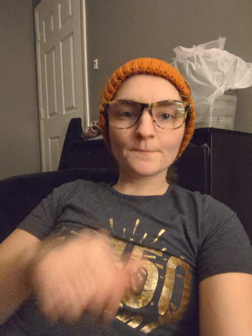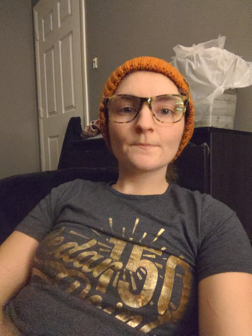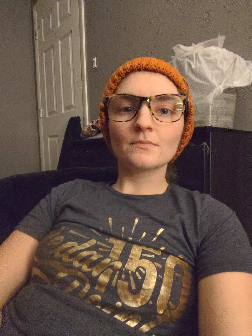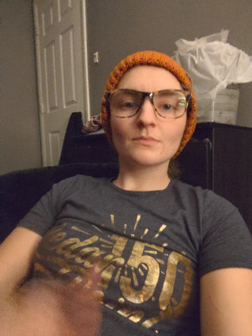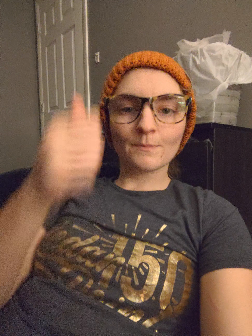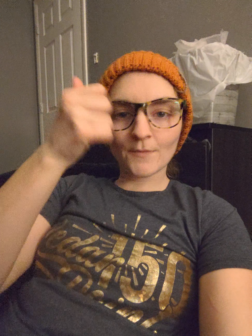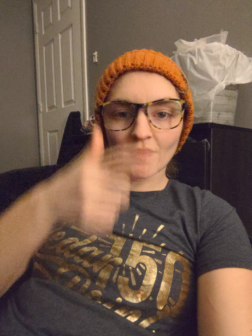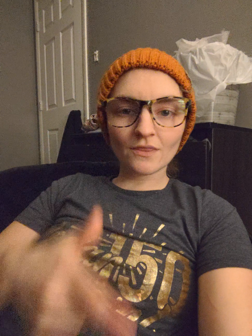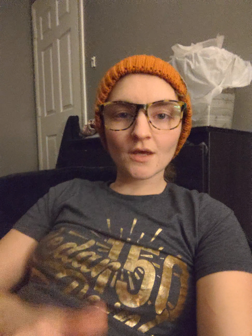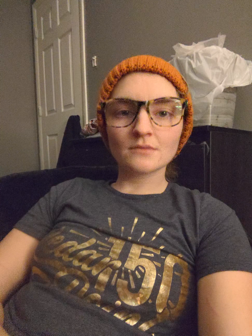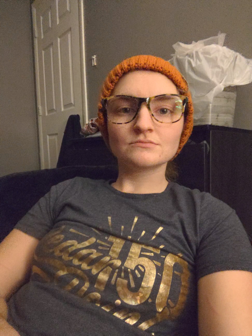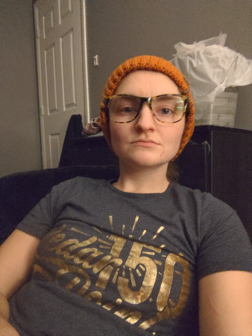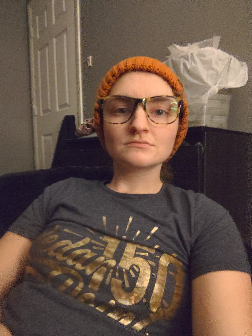brother